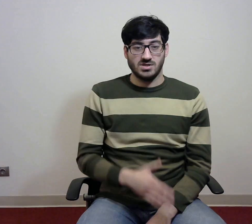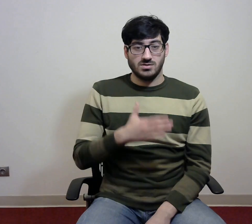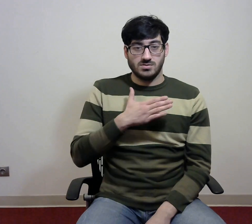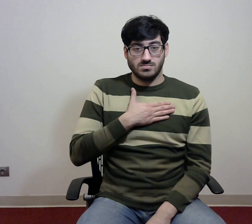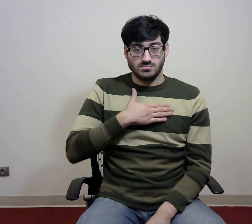mən